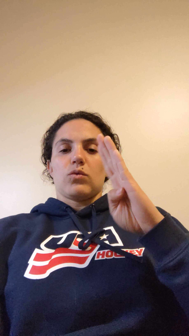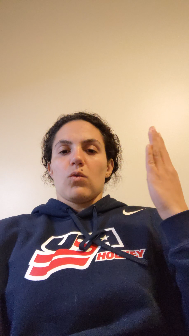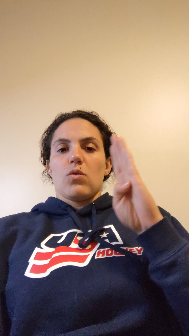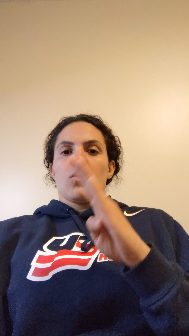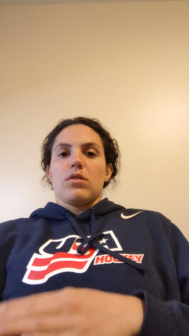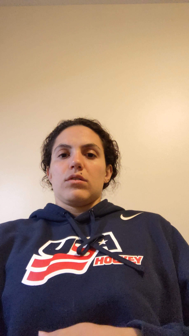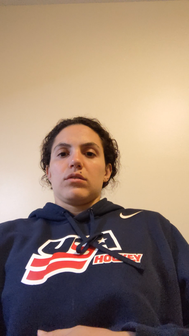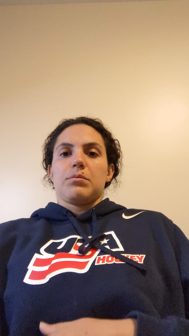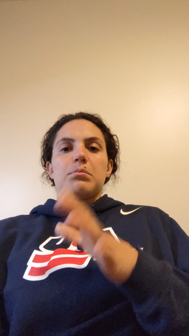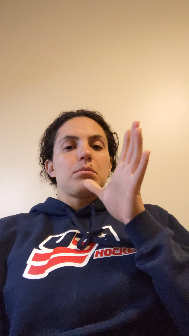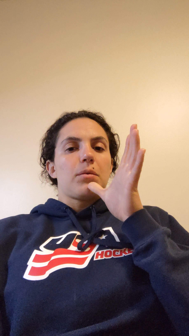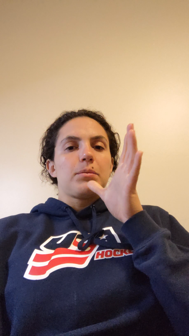mommy